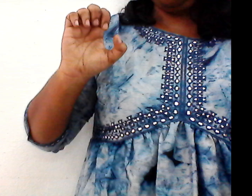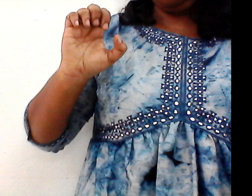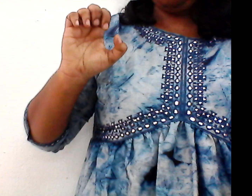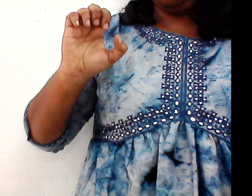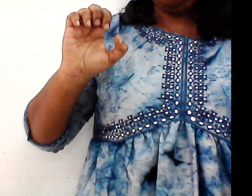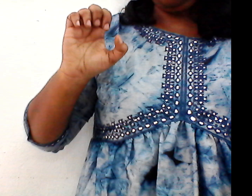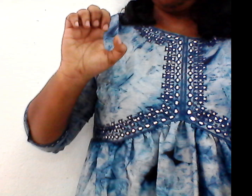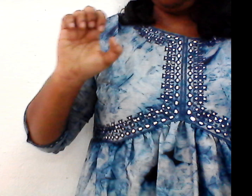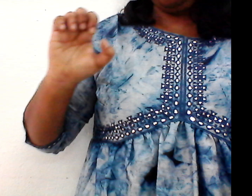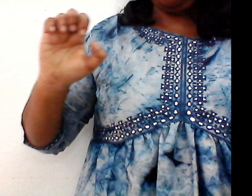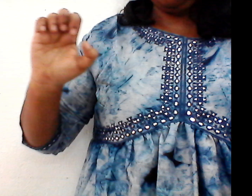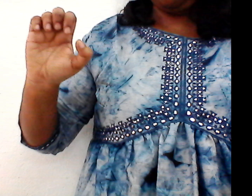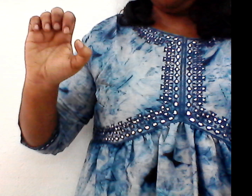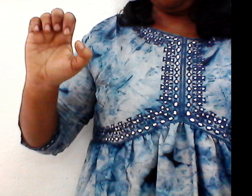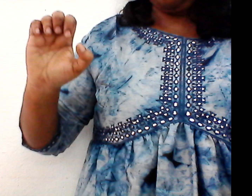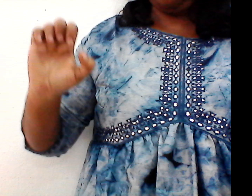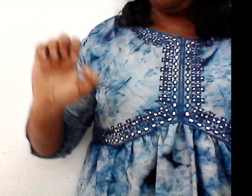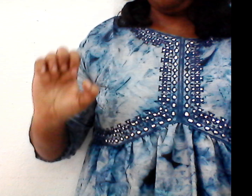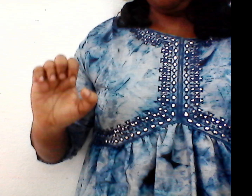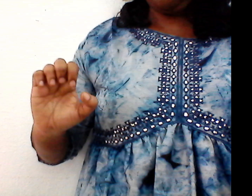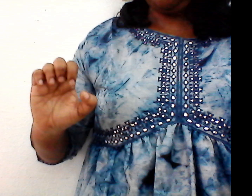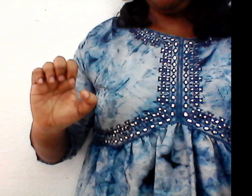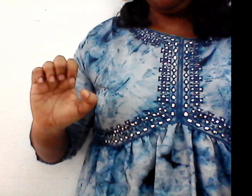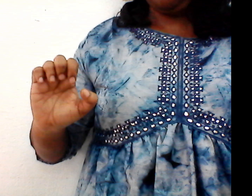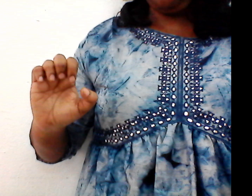ഈ